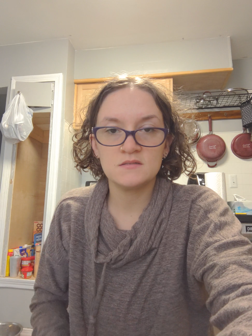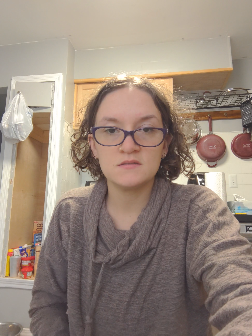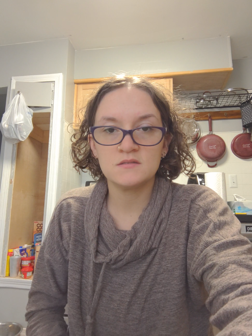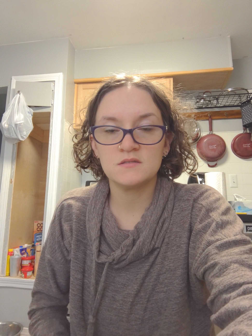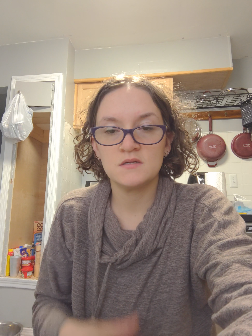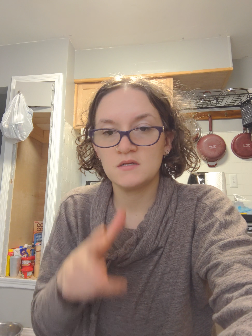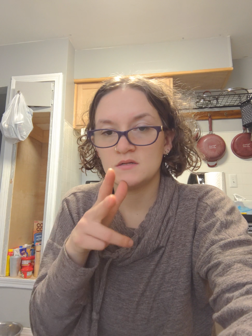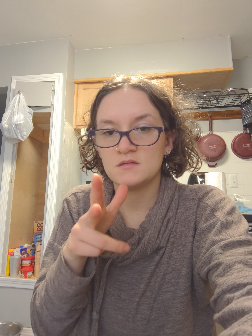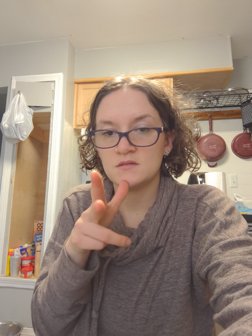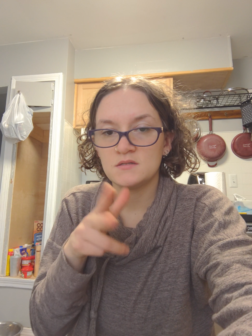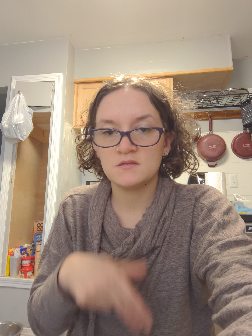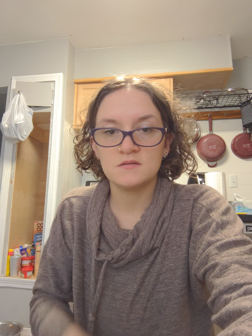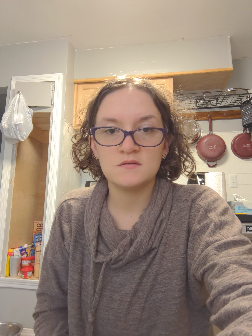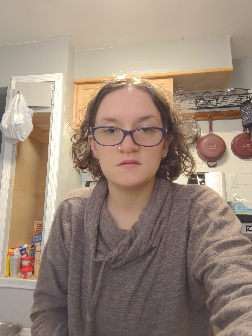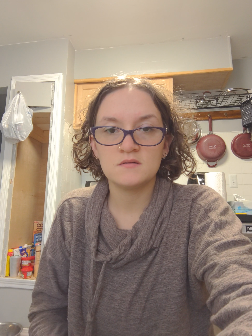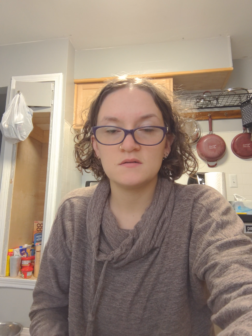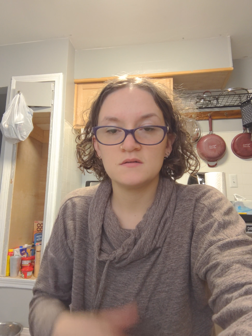hen